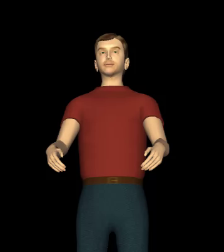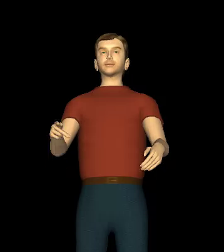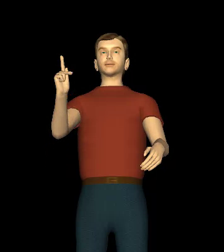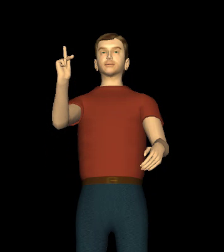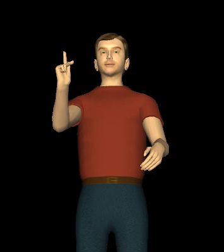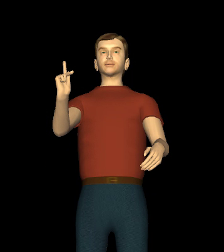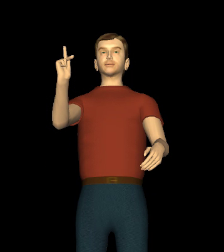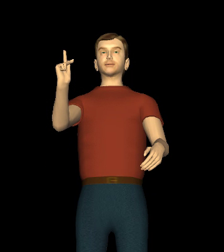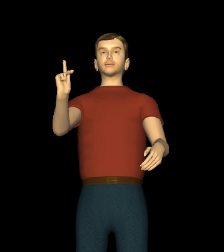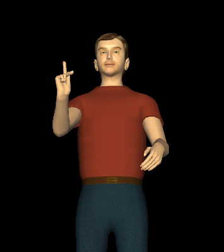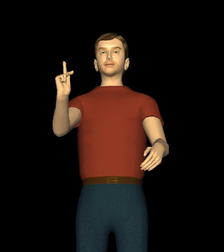كيلوجرامات